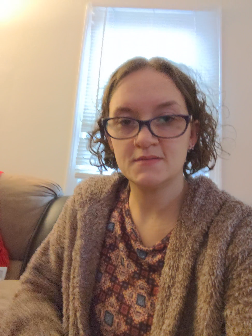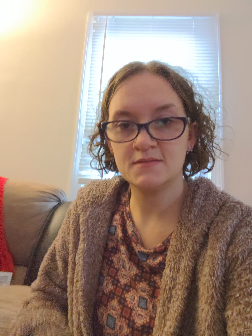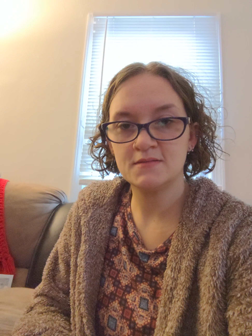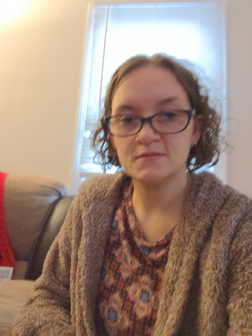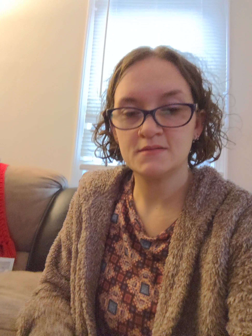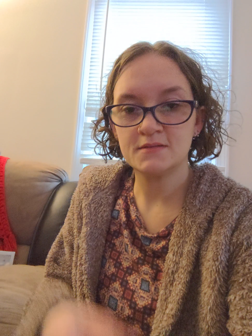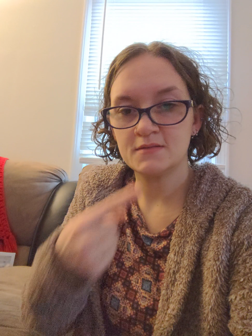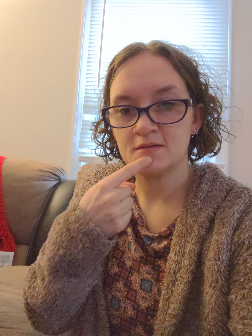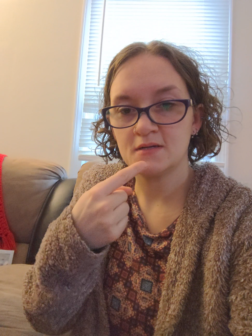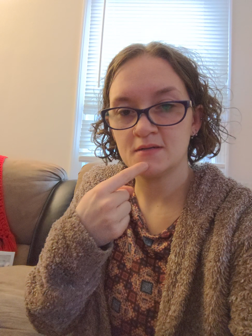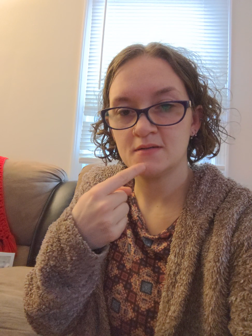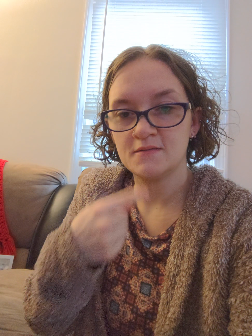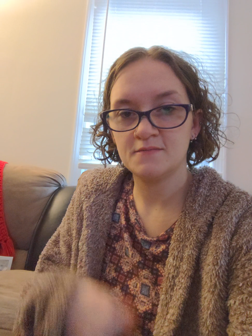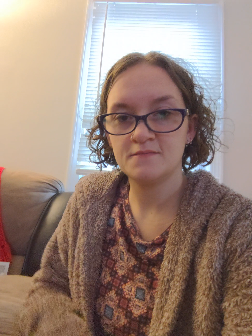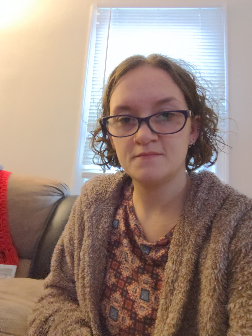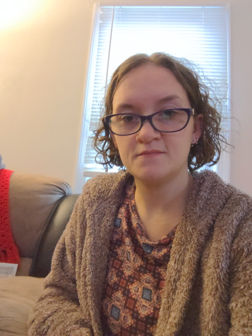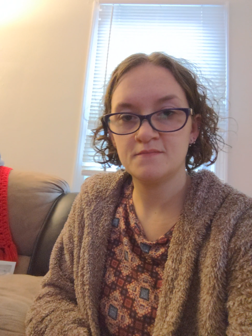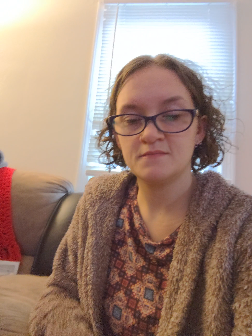say